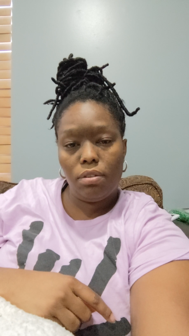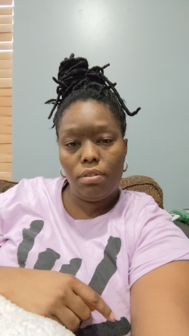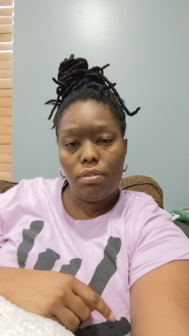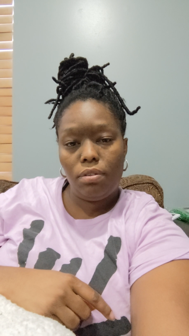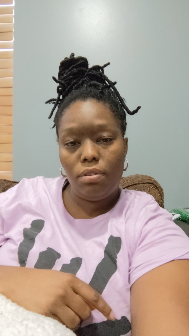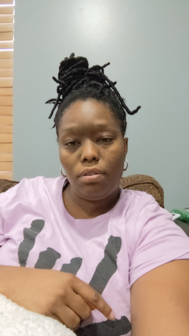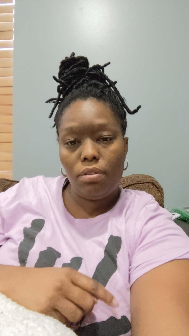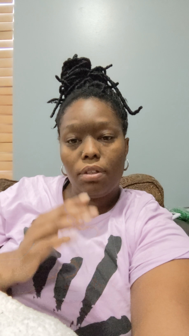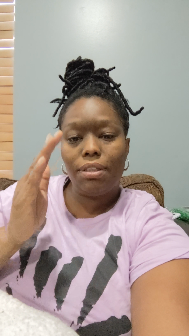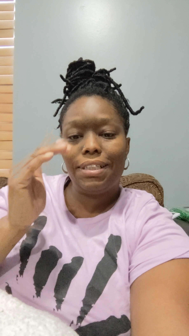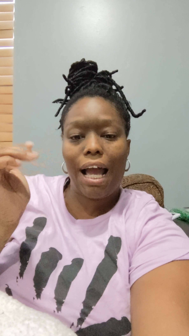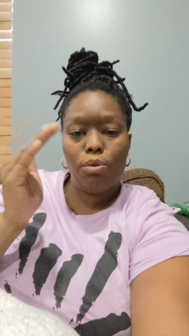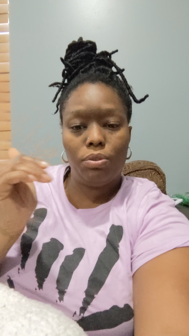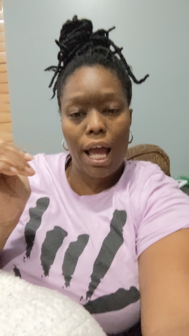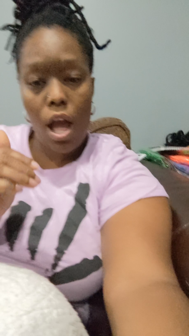downtown